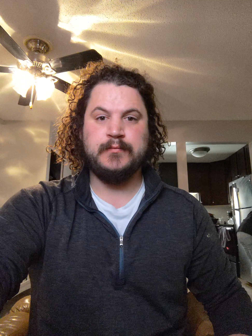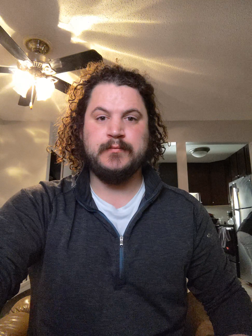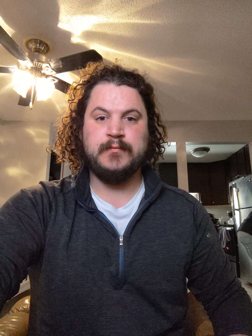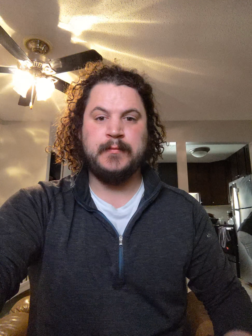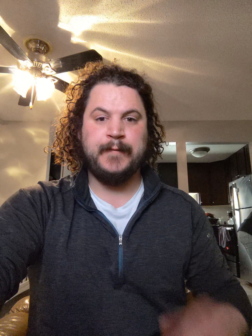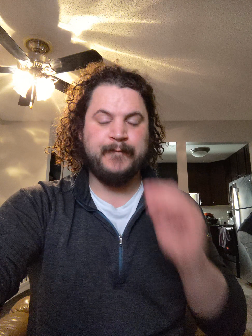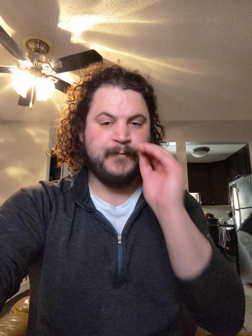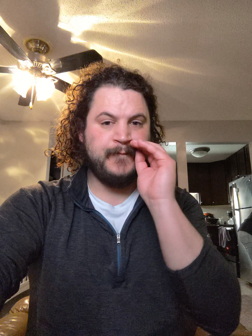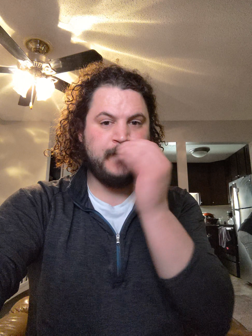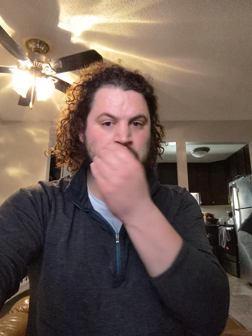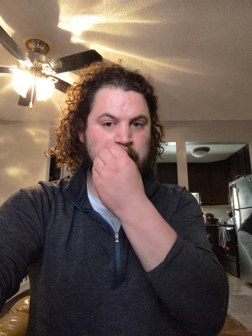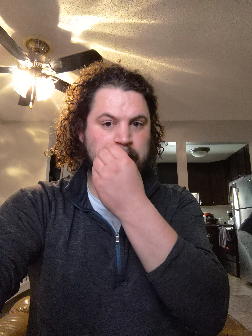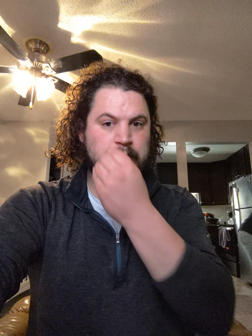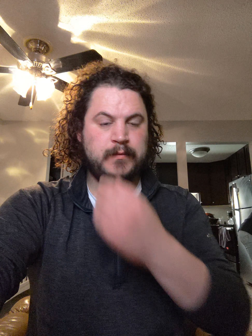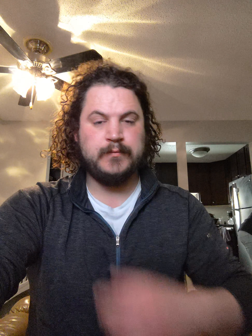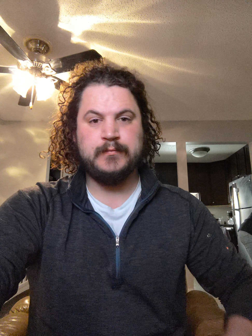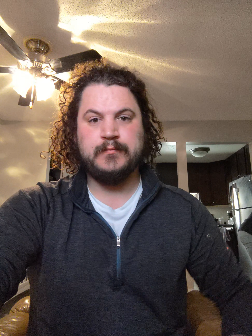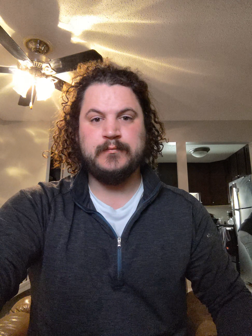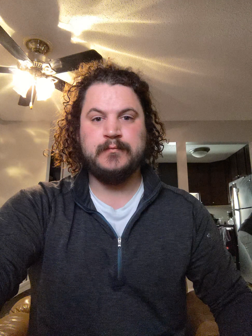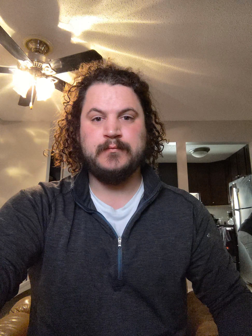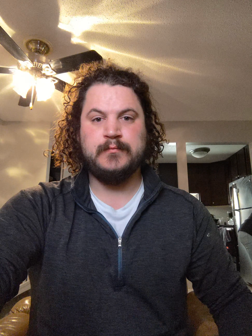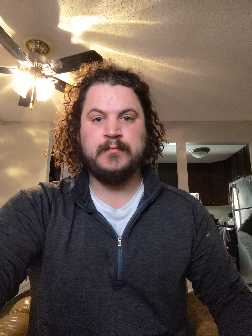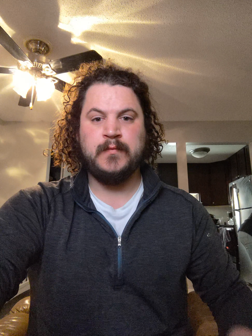flower